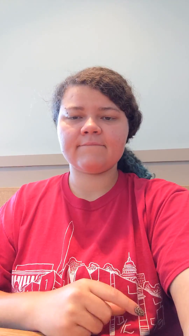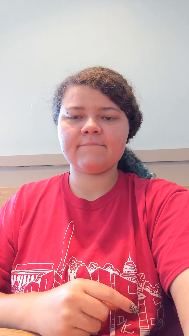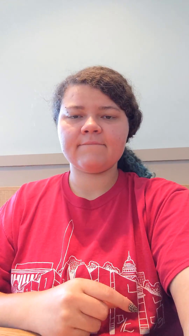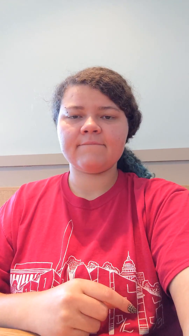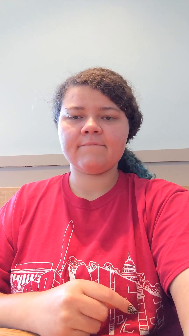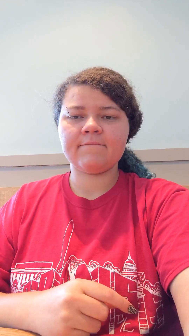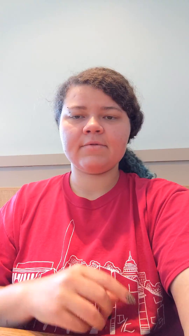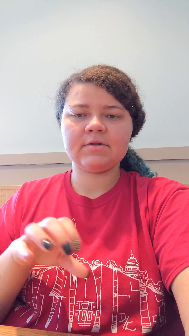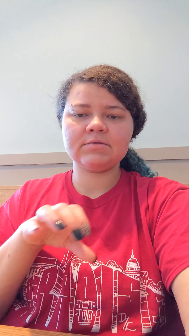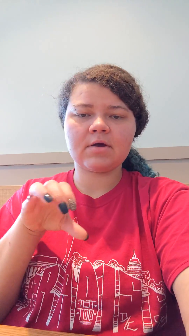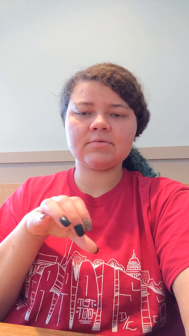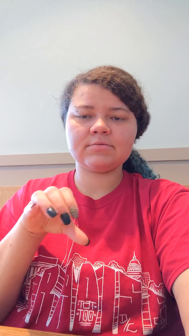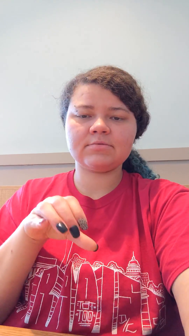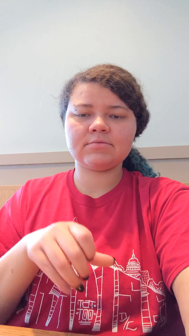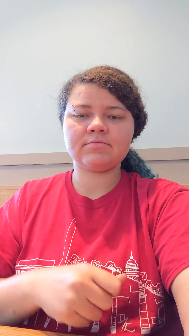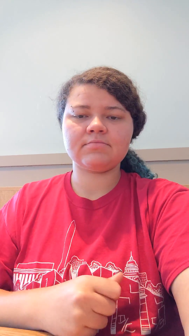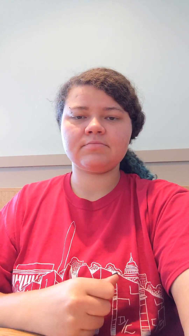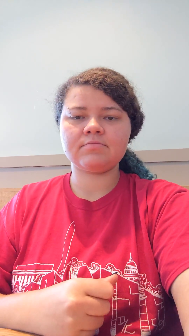does